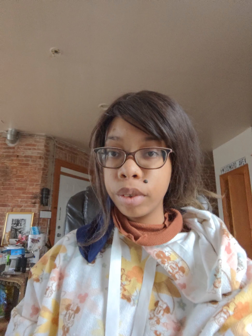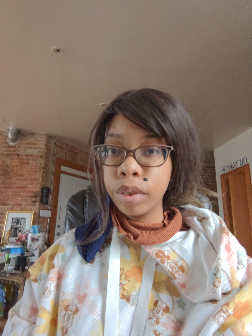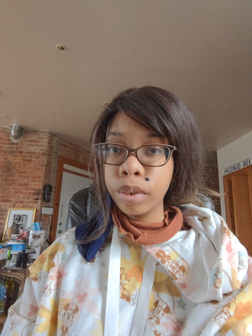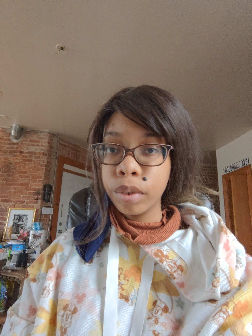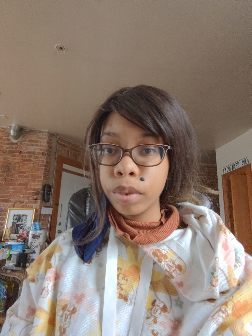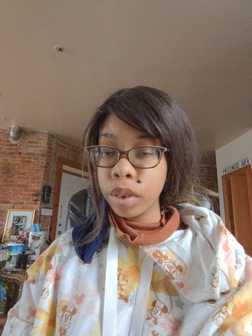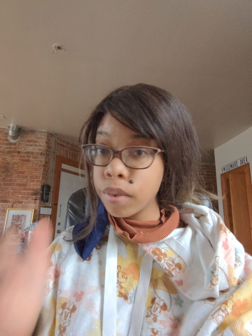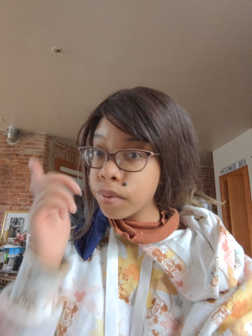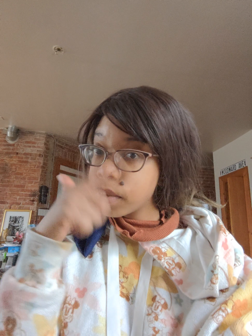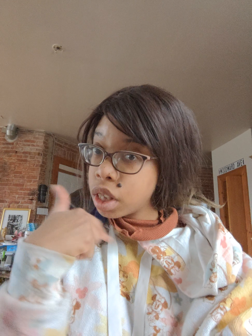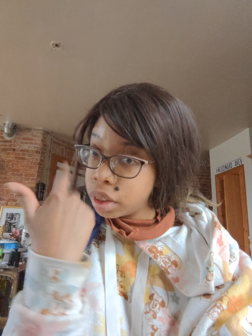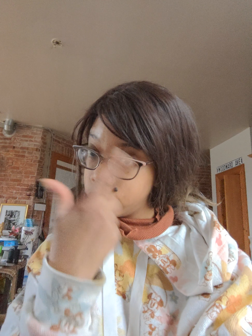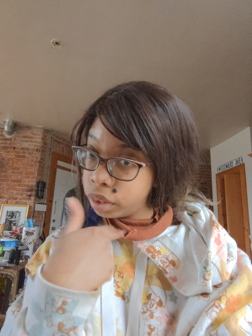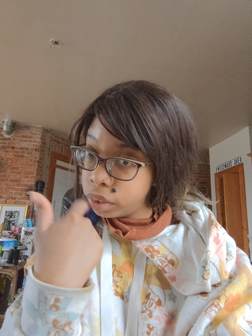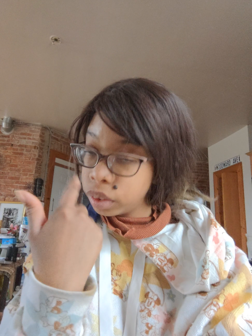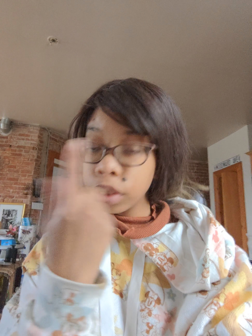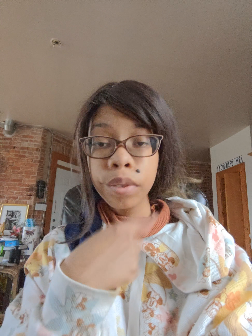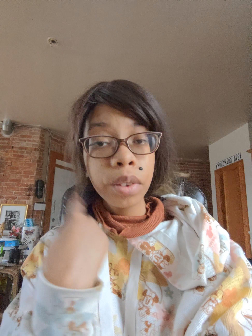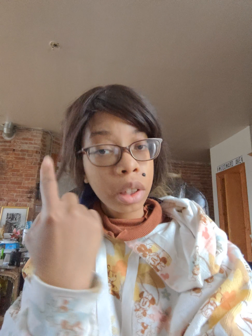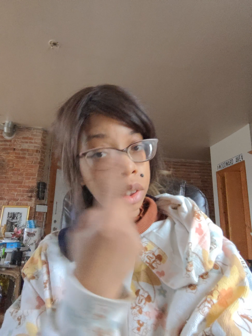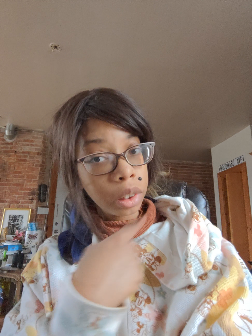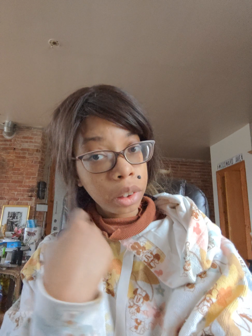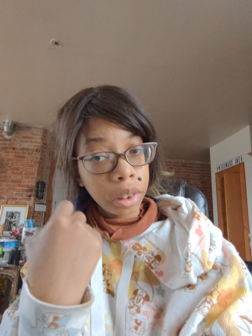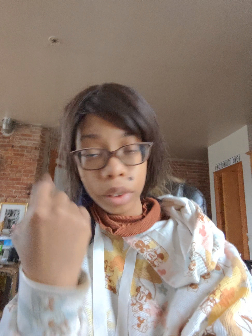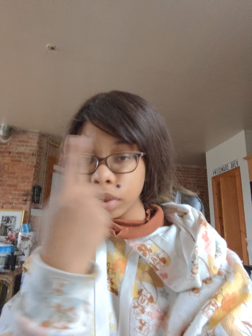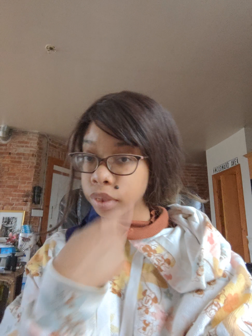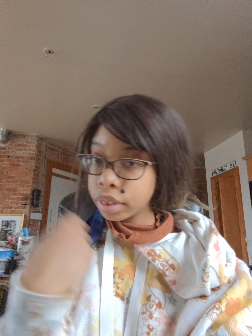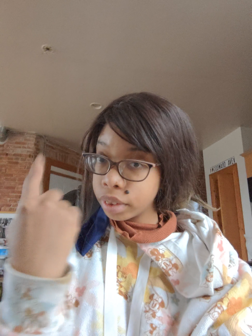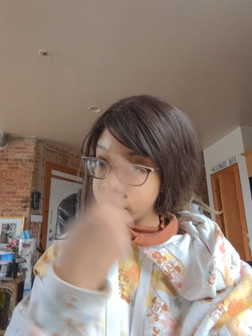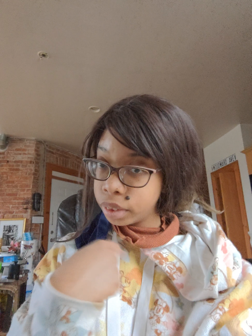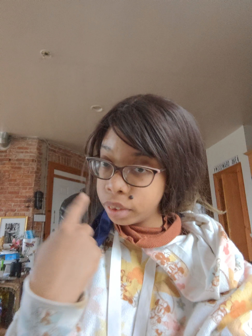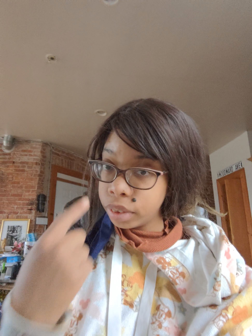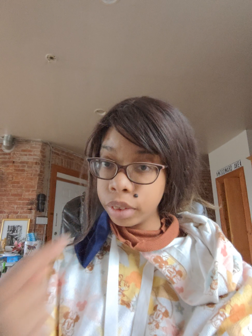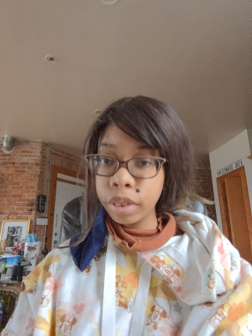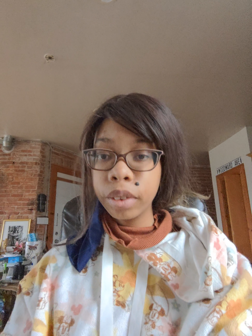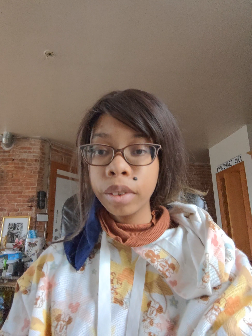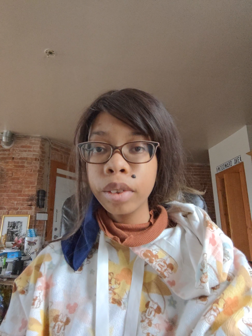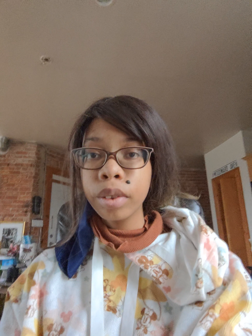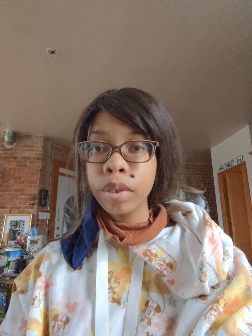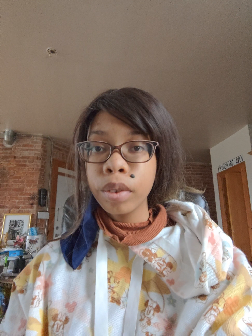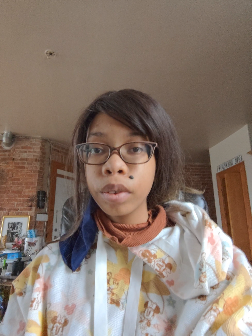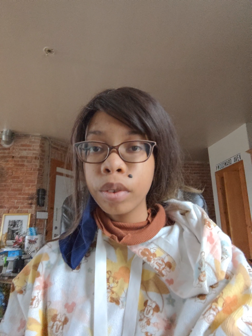face